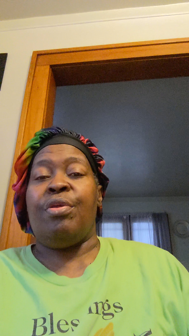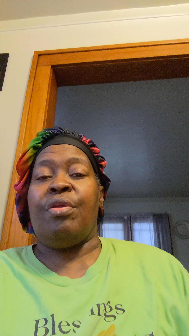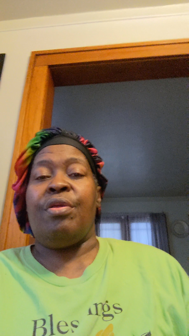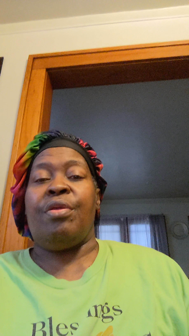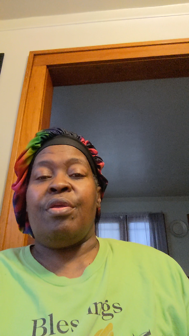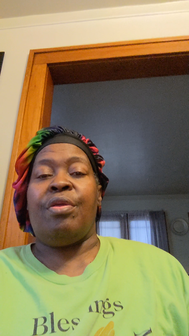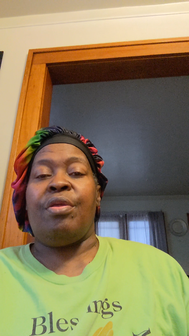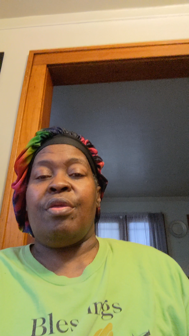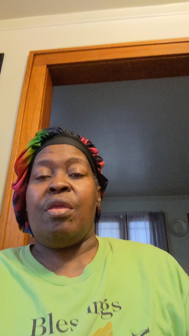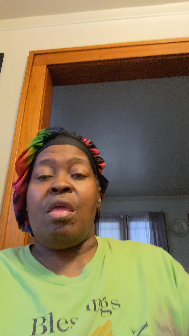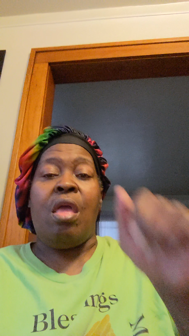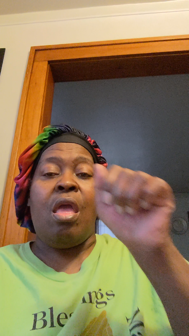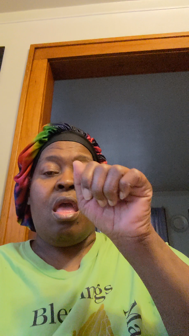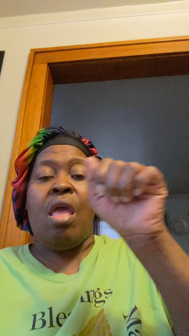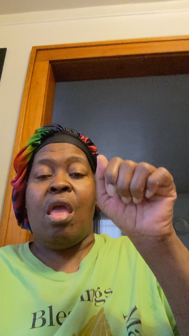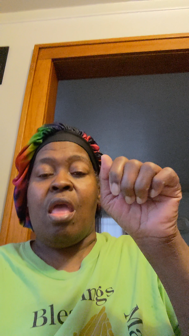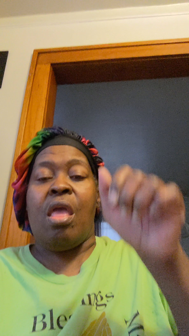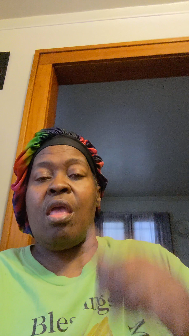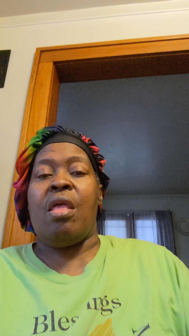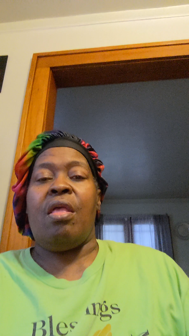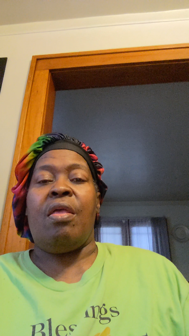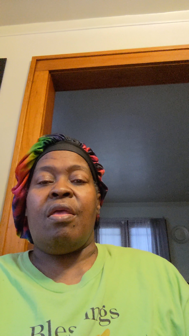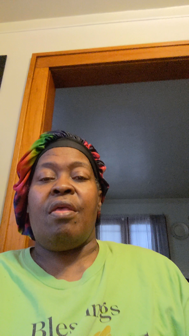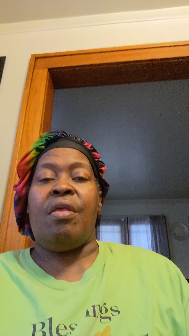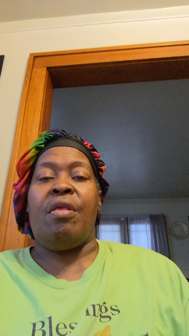a